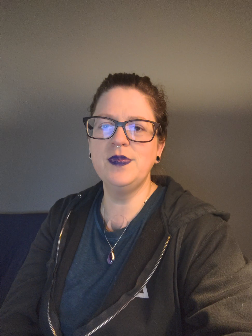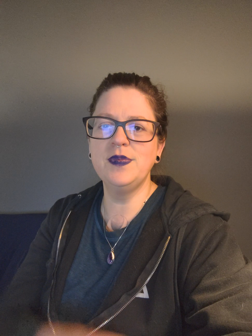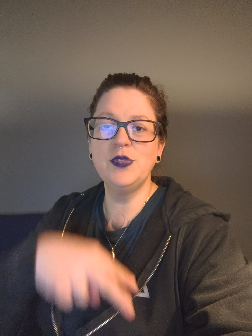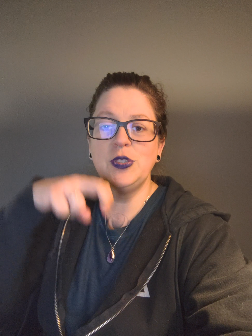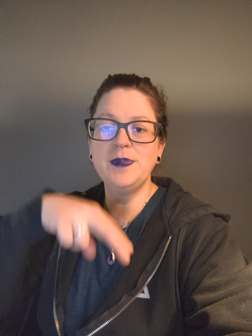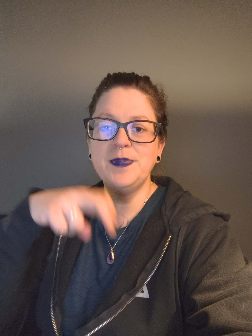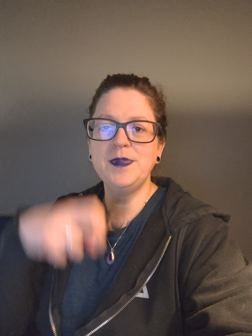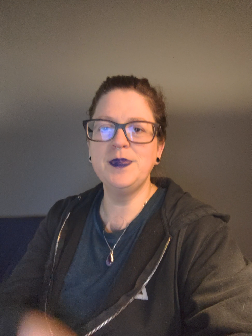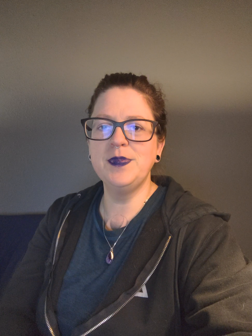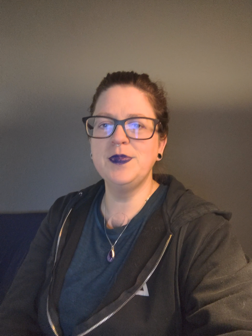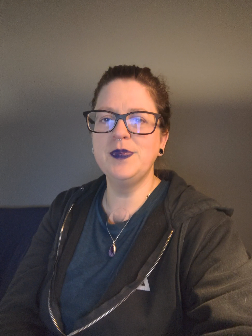jump